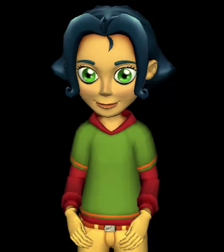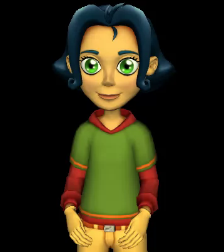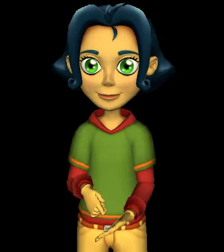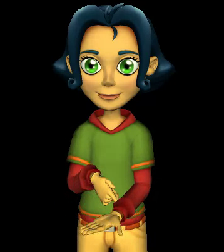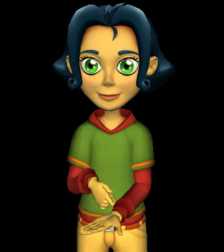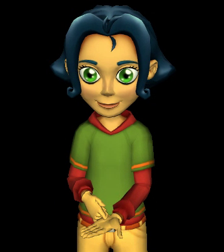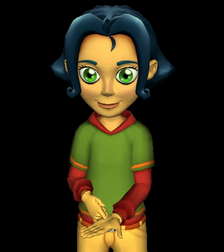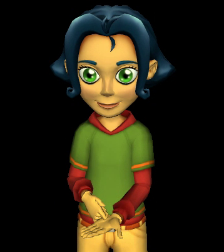يشتري